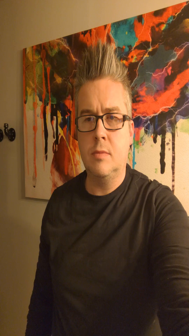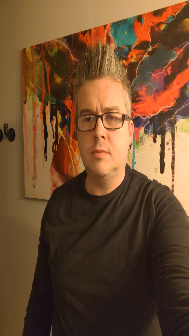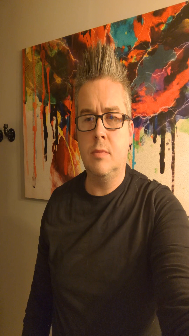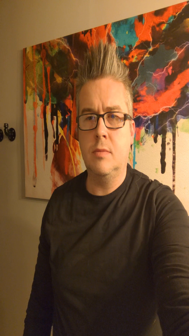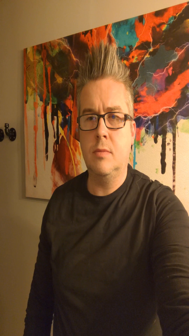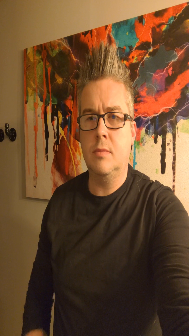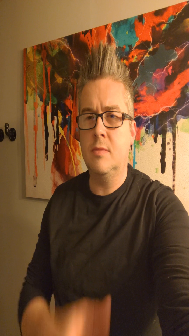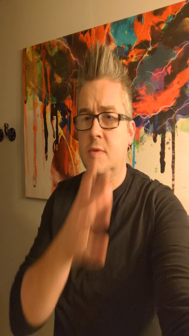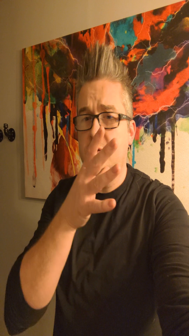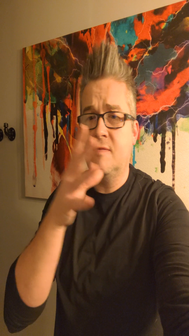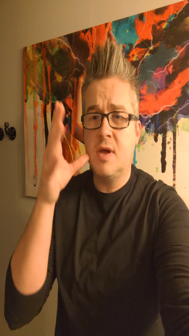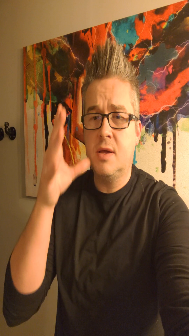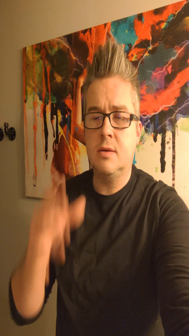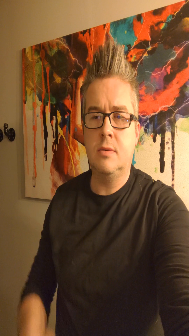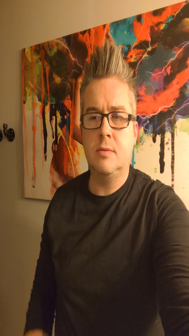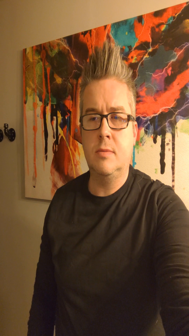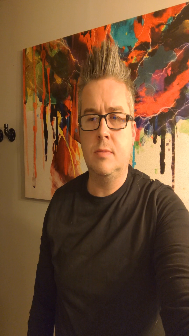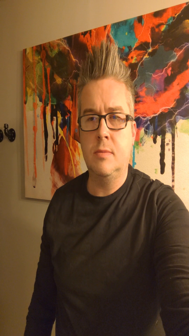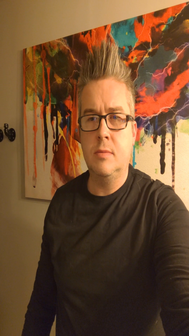farm